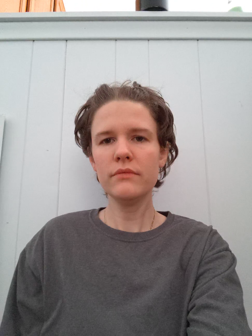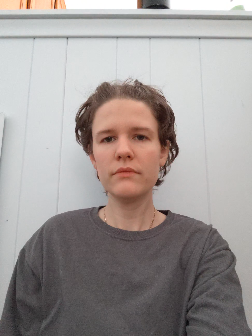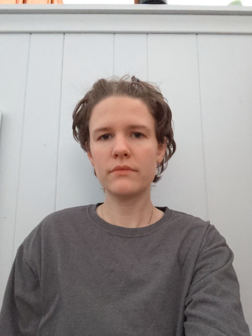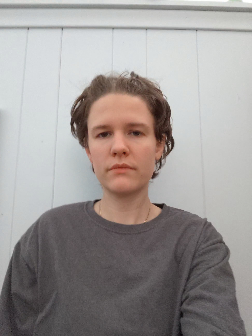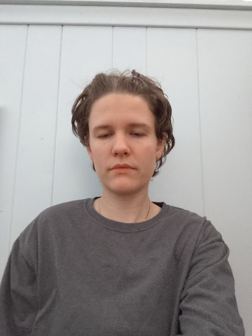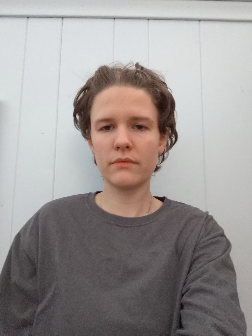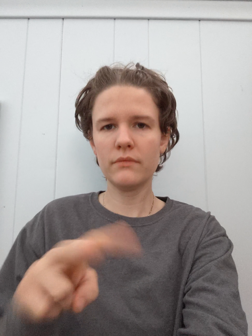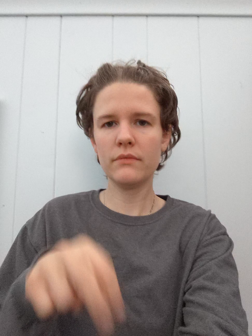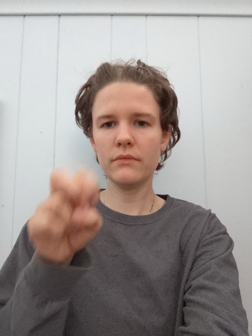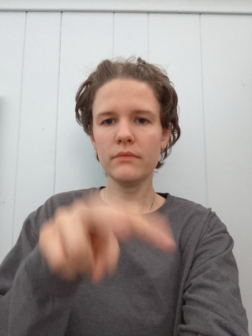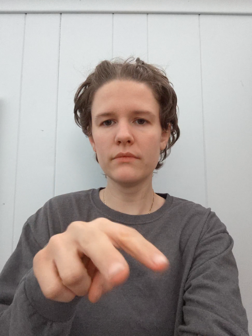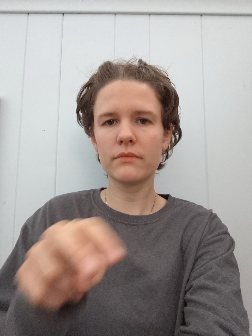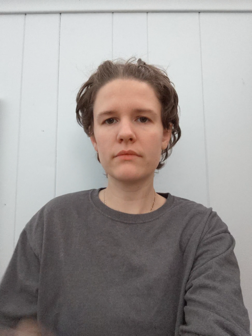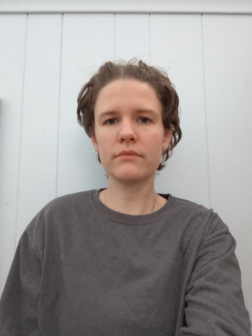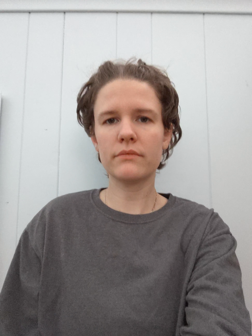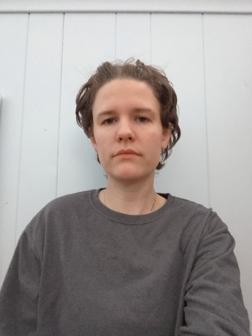jump